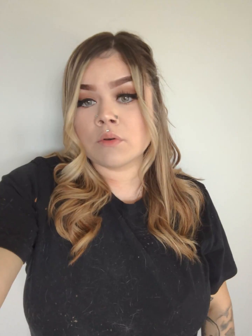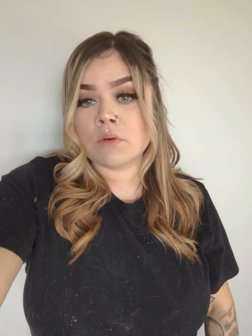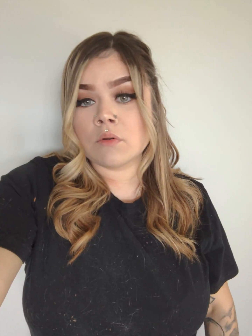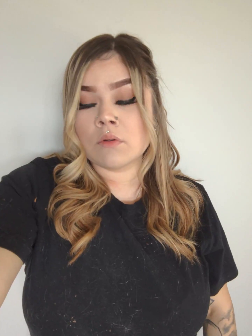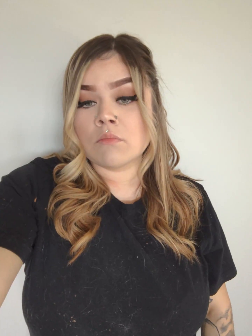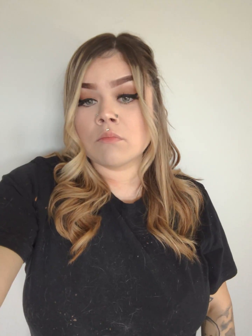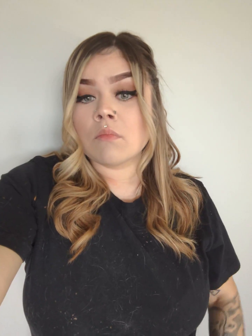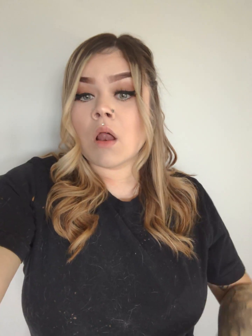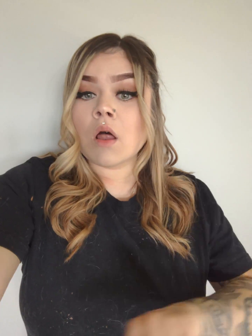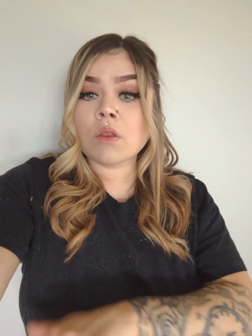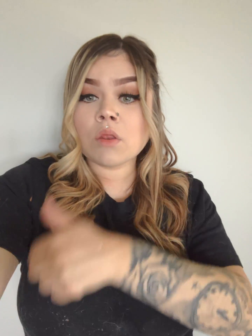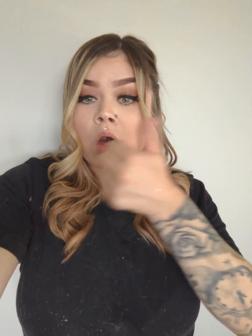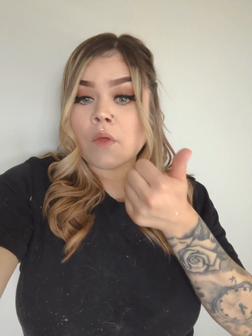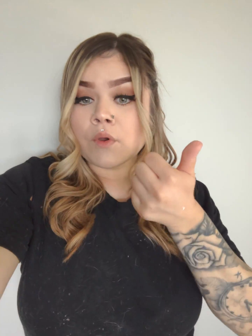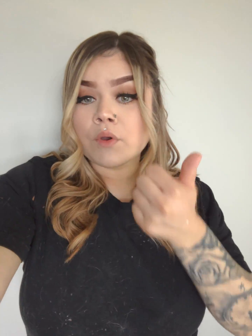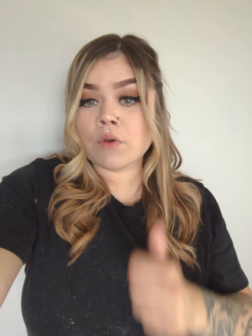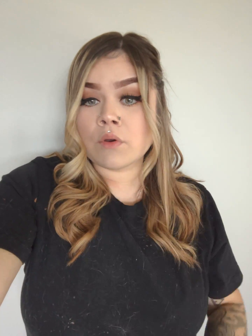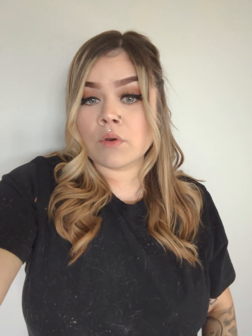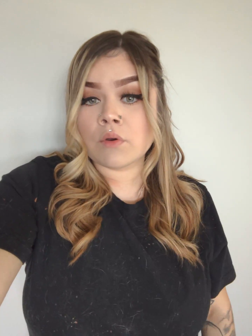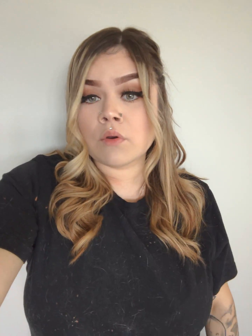other